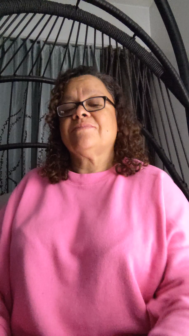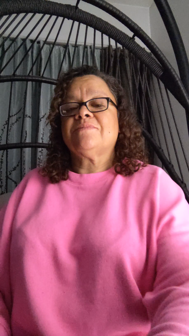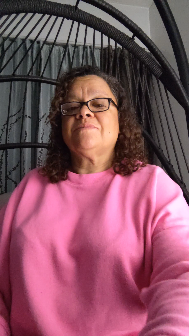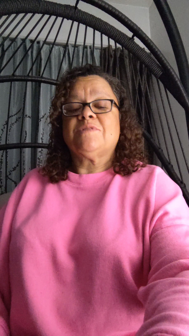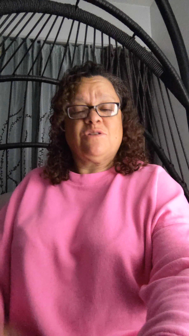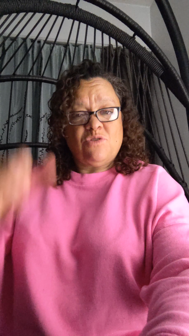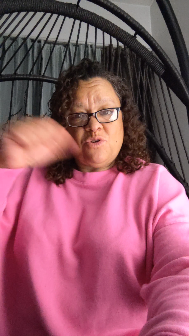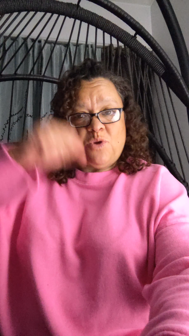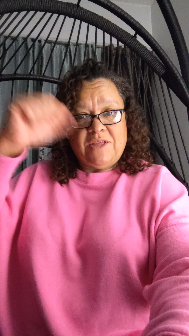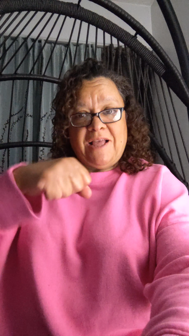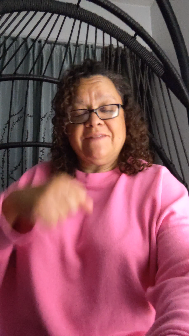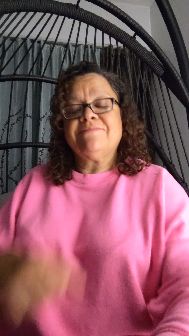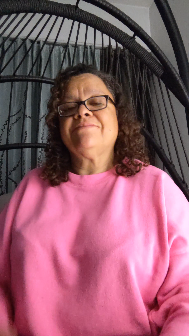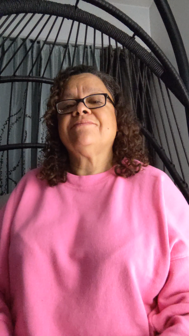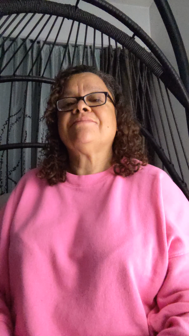rock